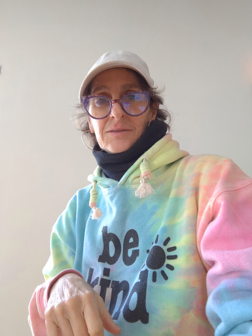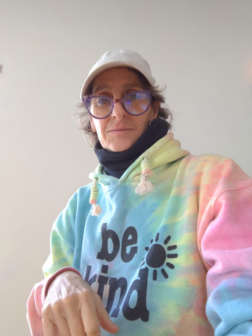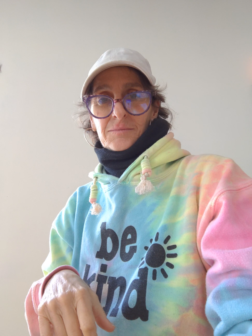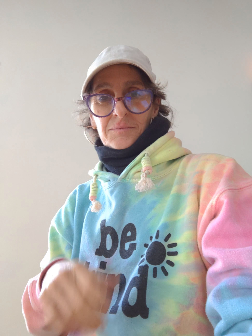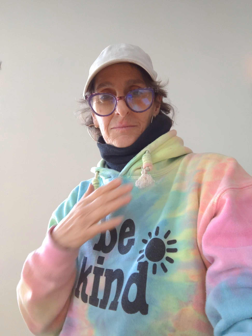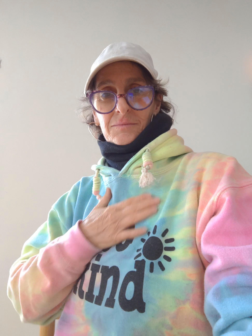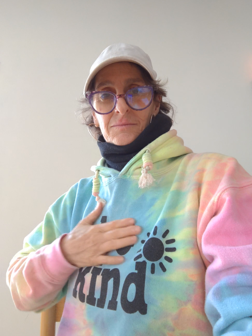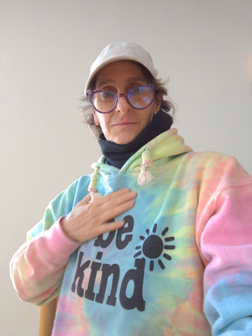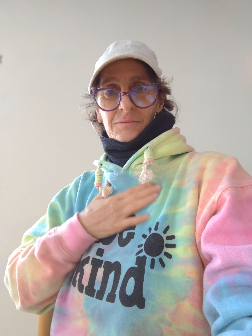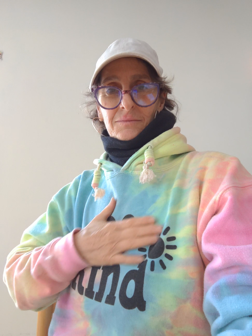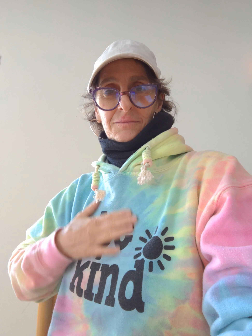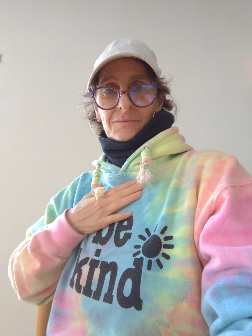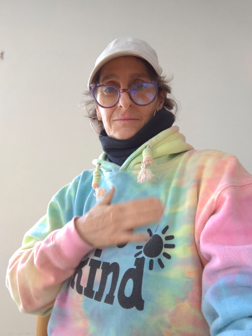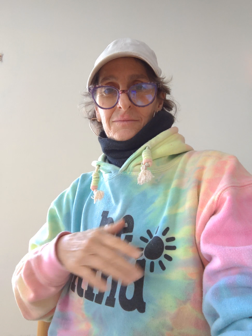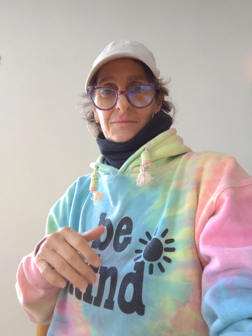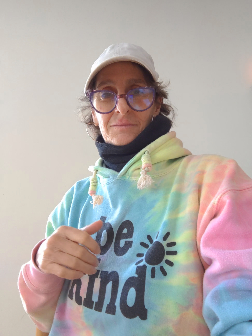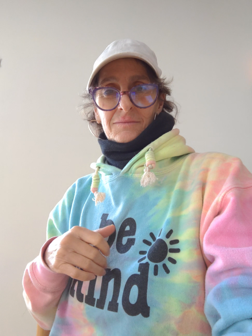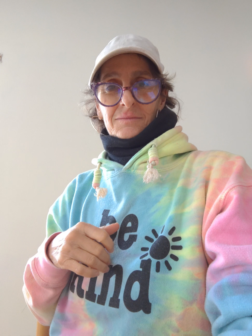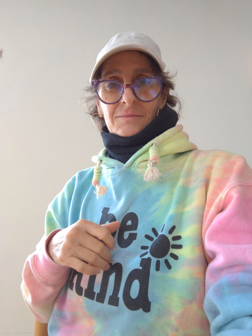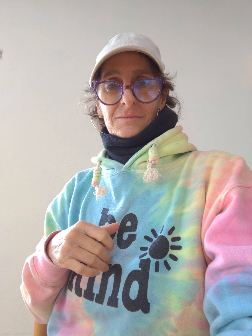please